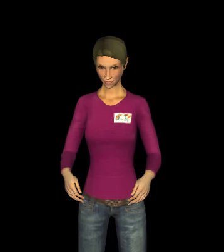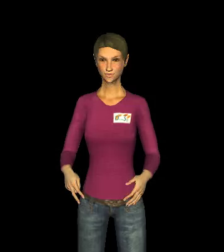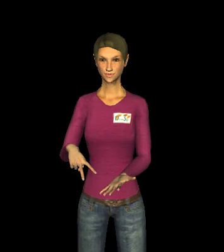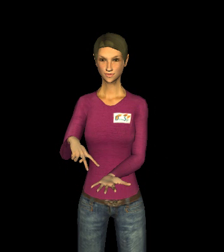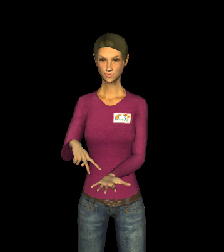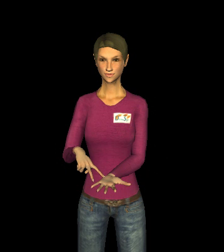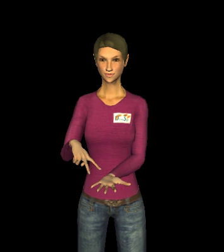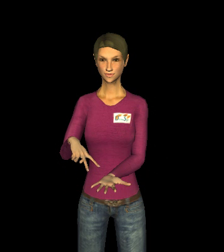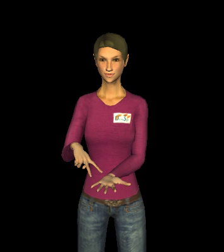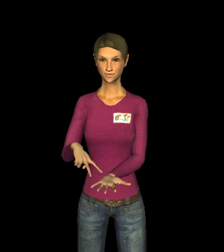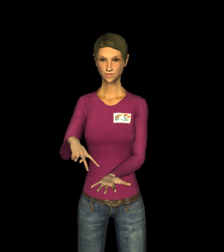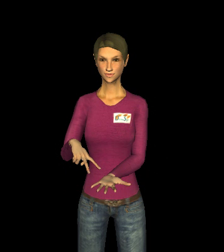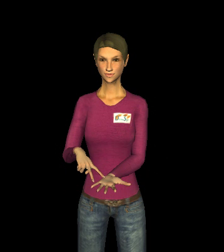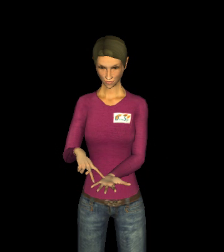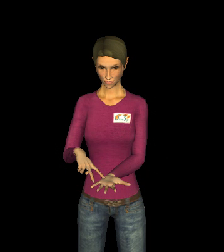شوكة